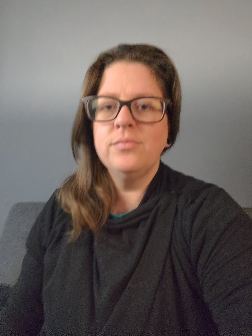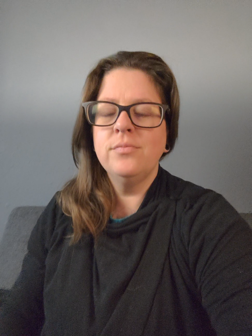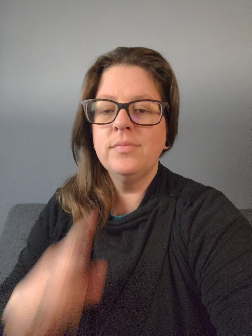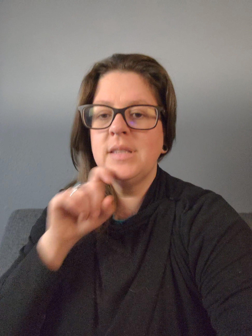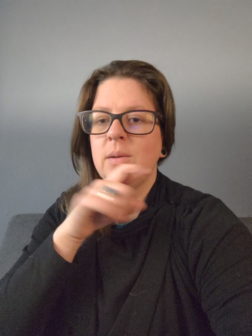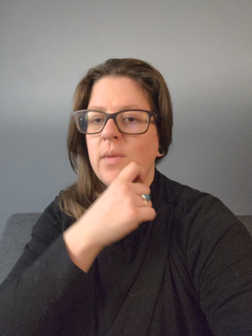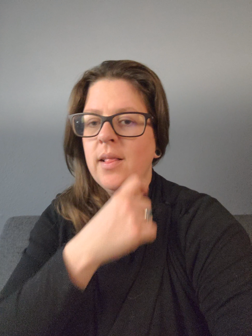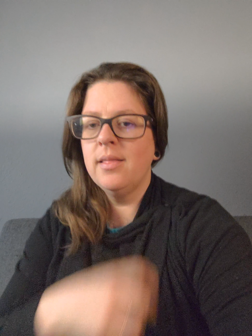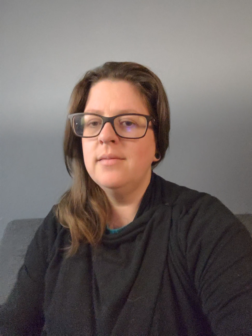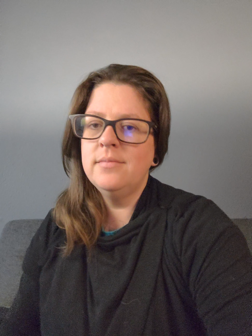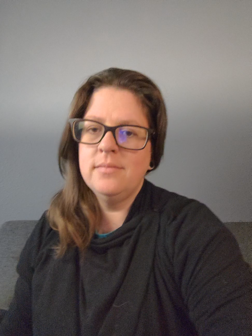cereal